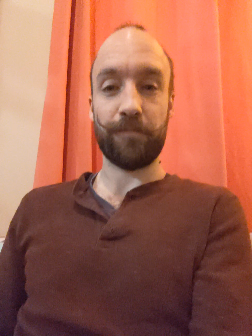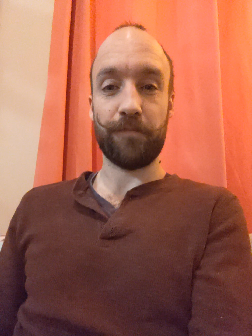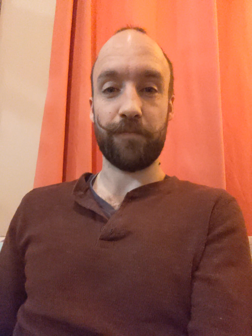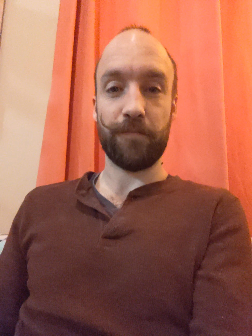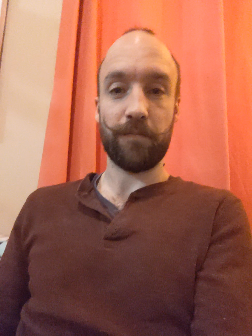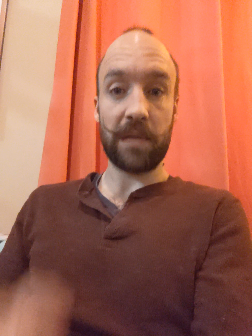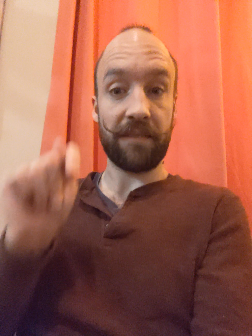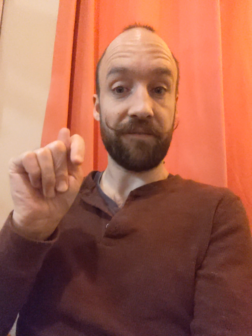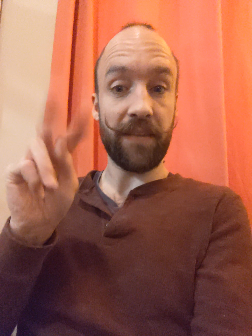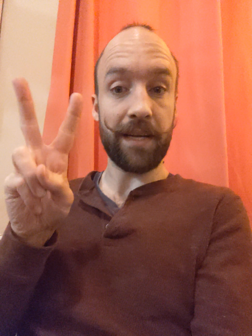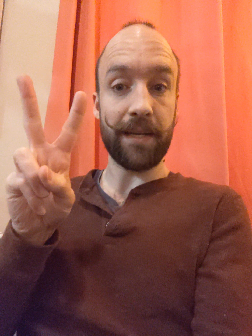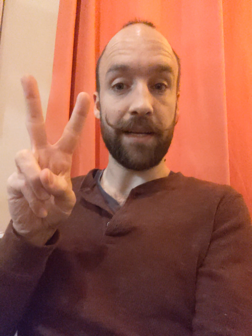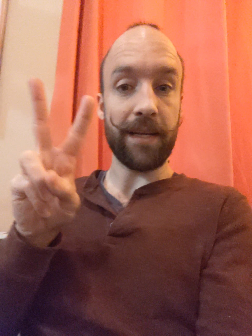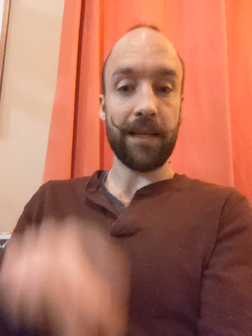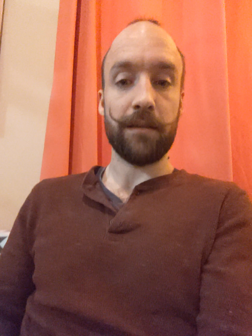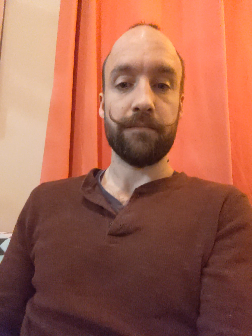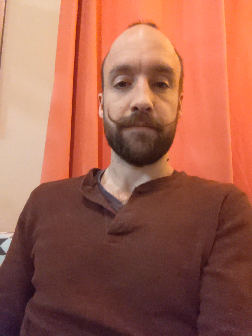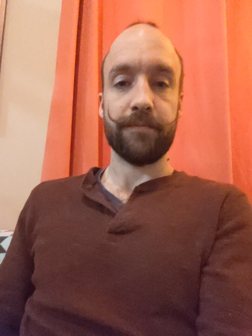TV